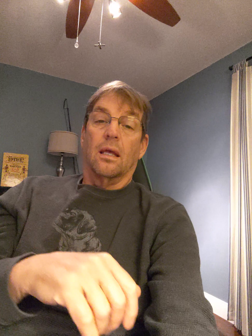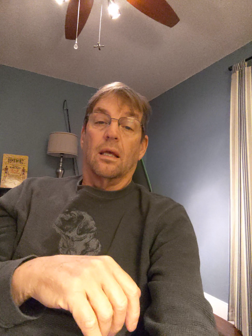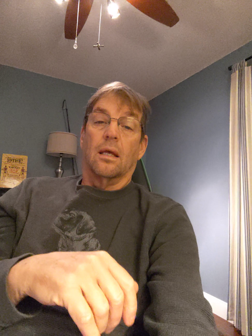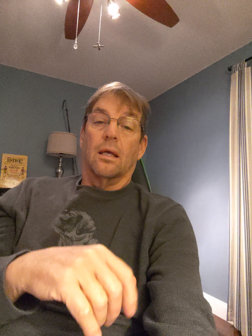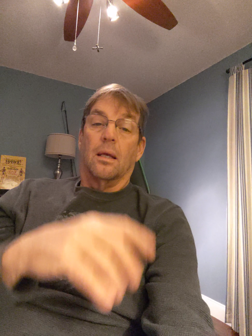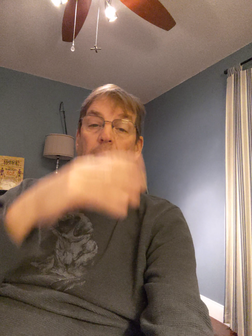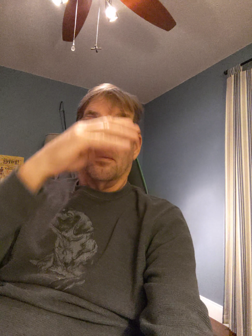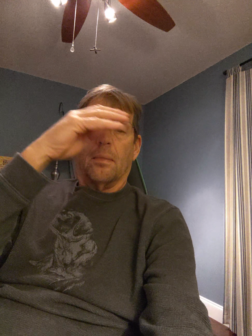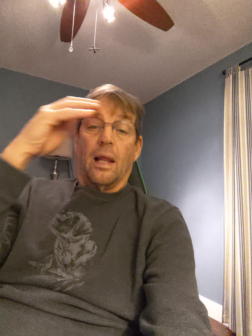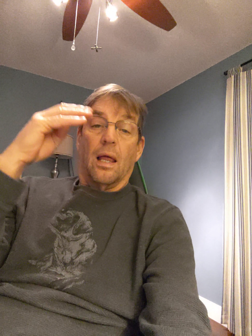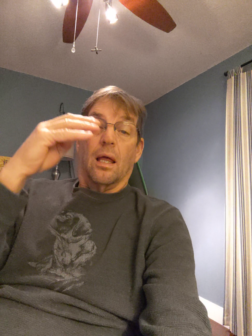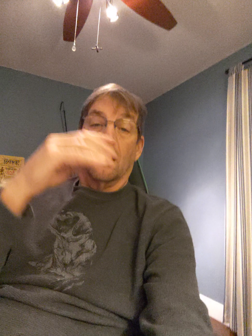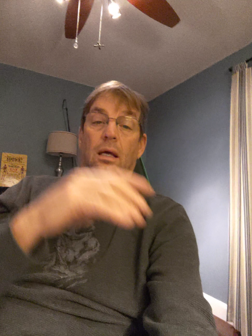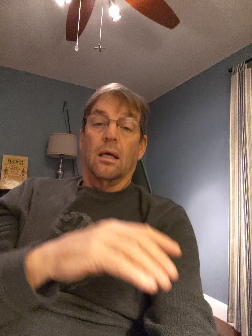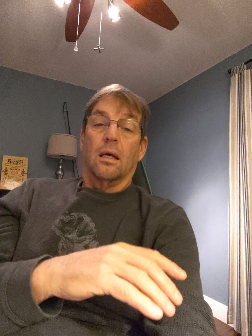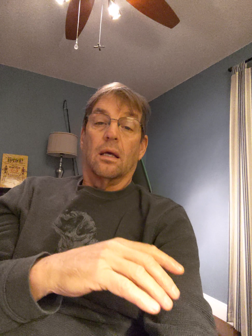black